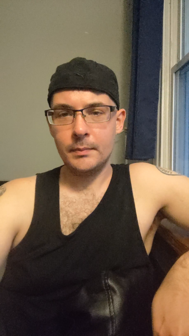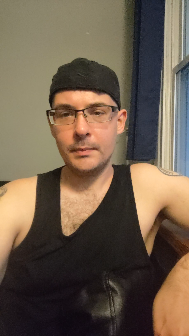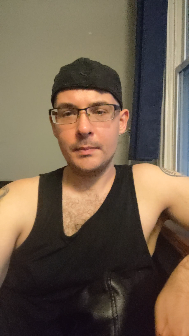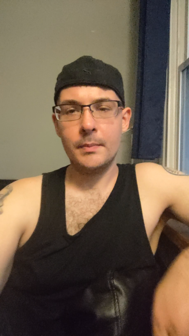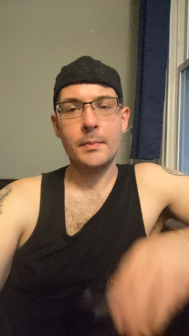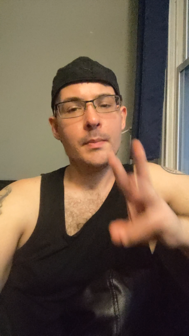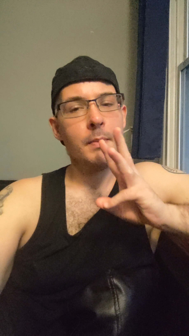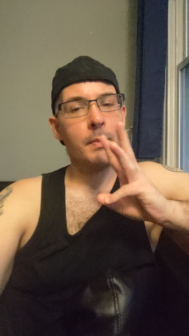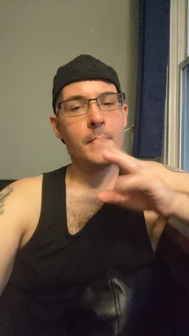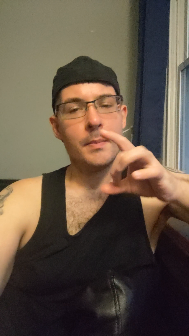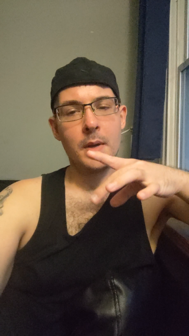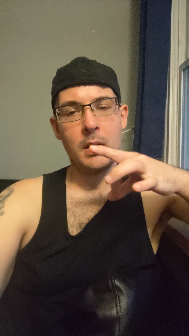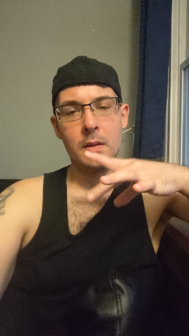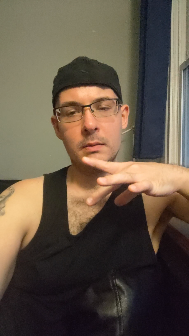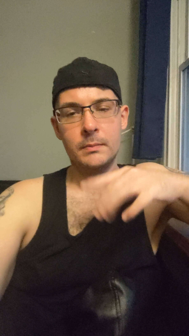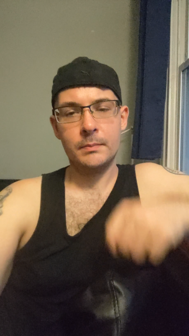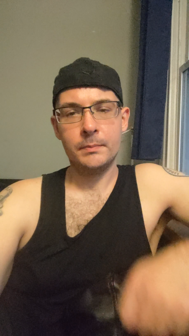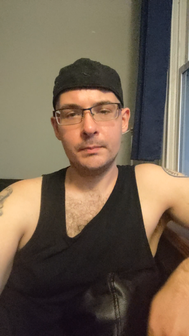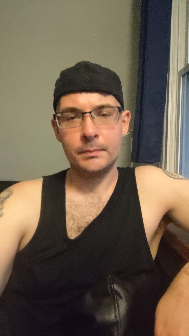melon